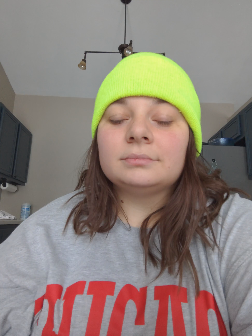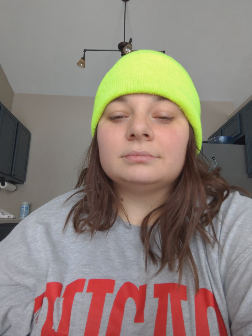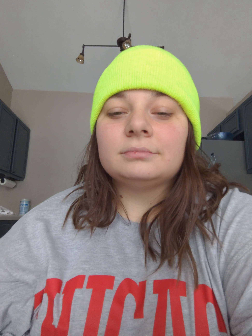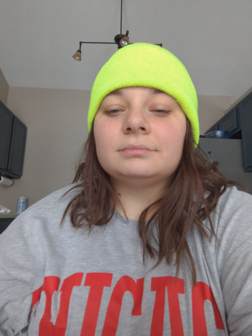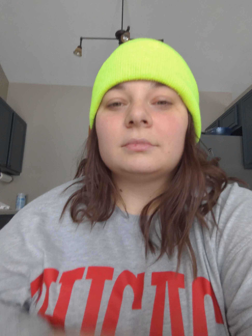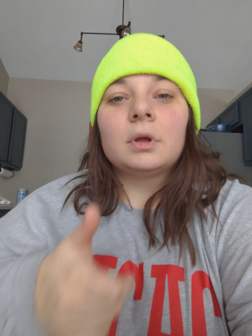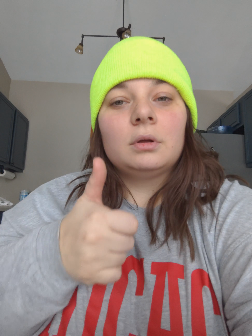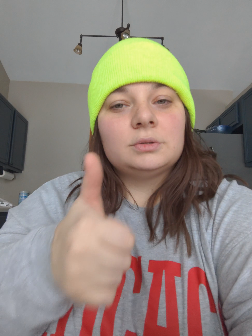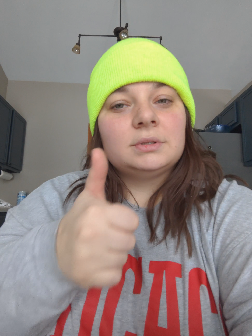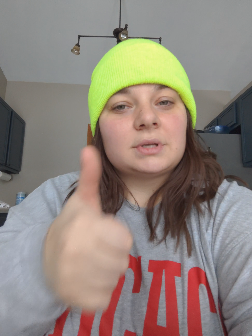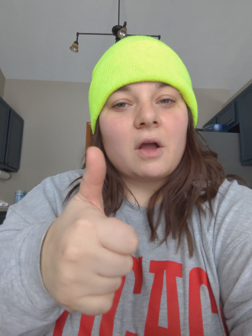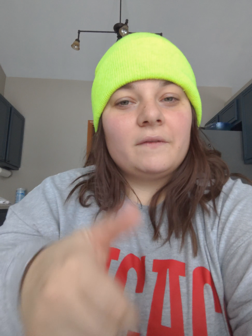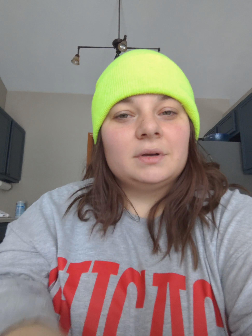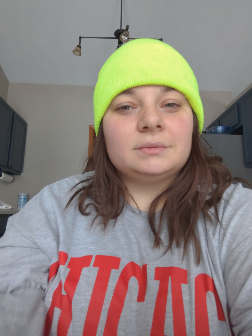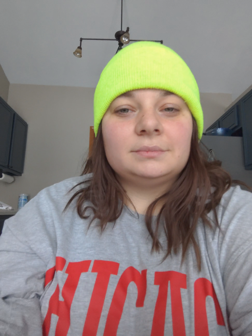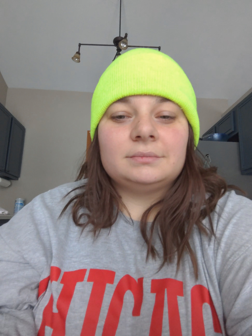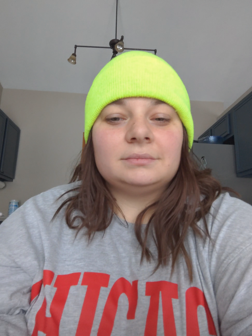yourself